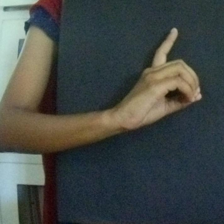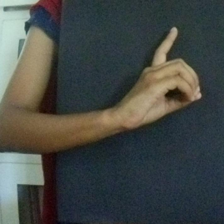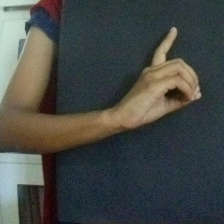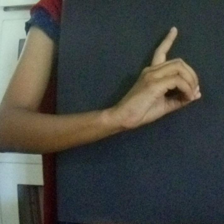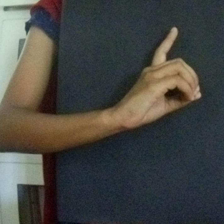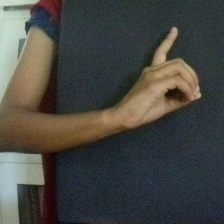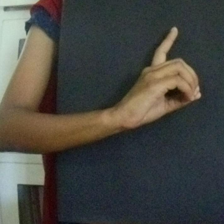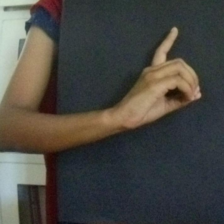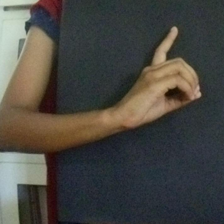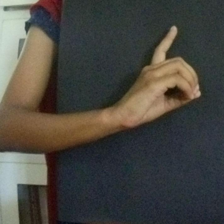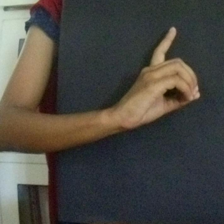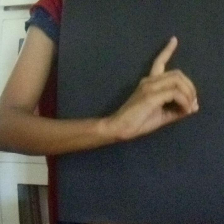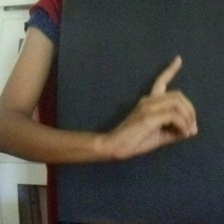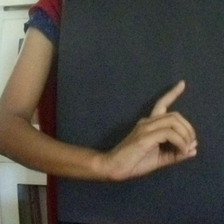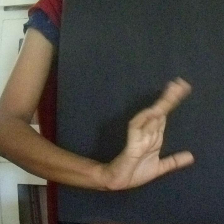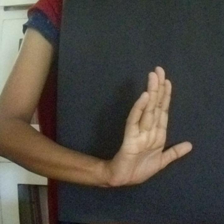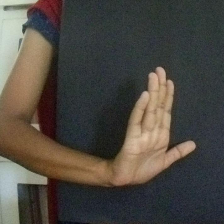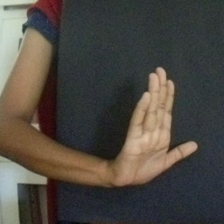hot